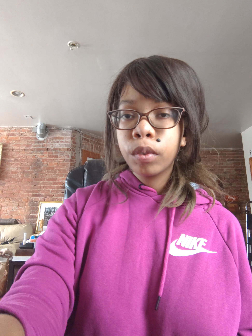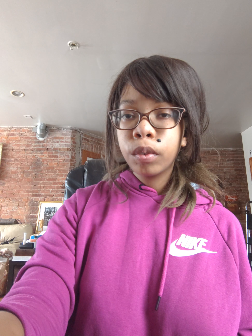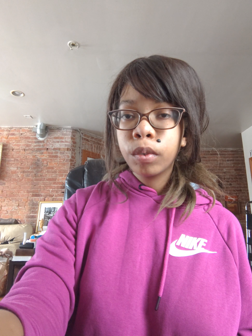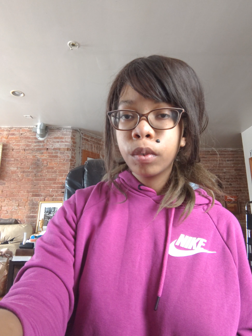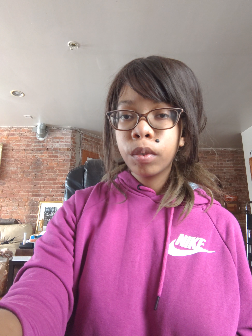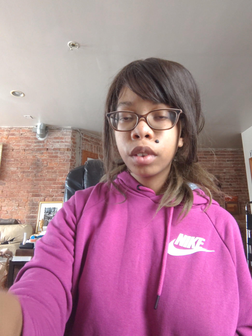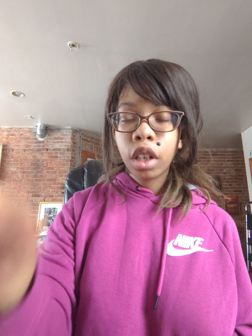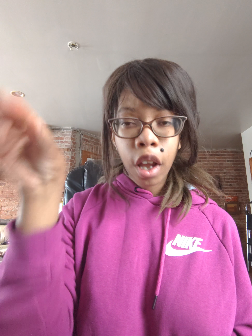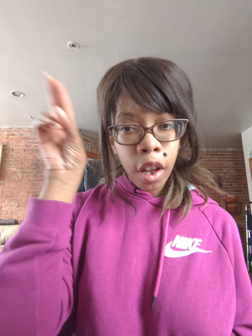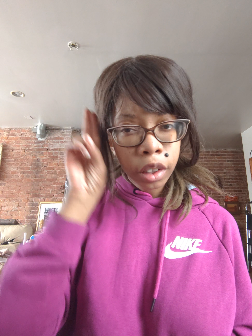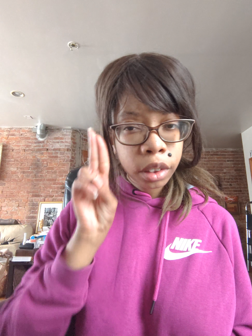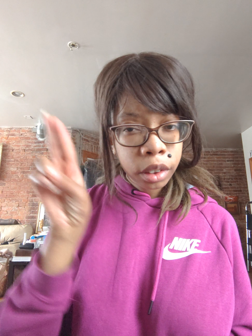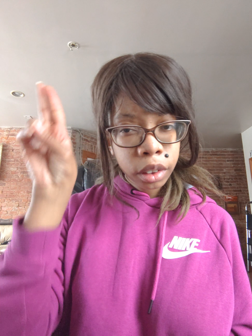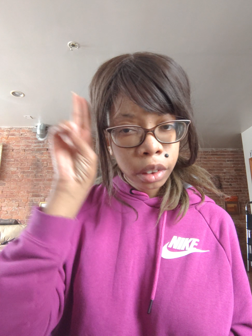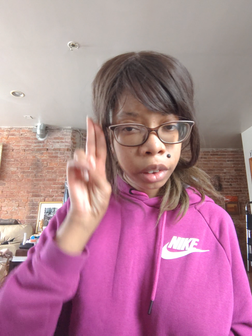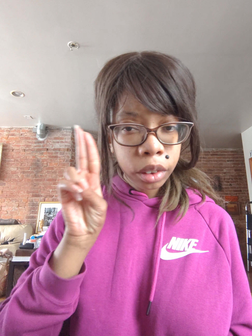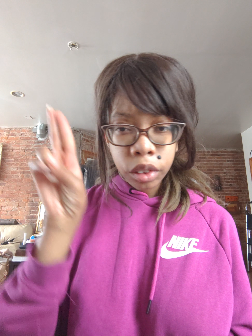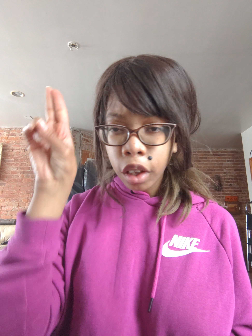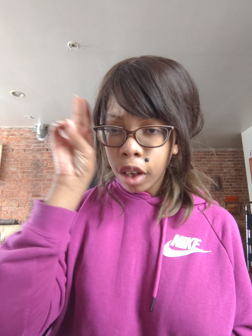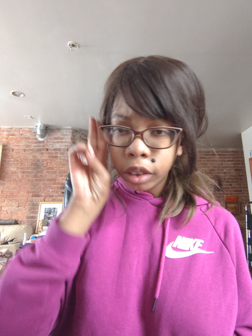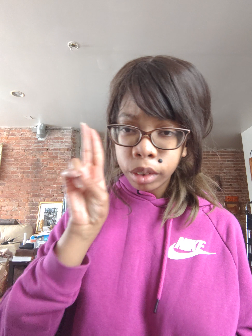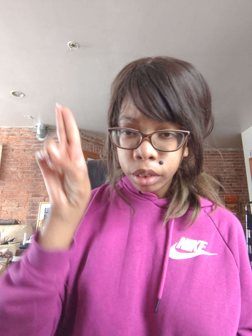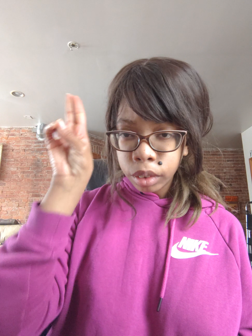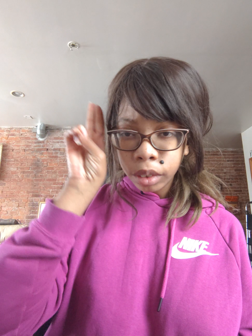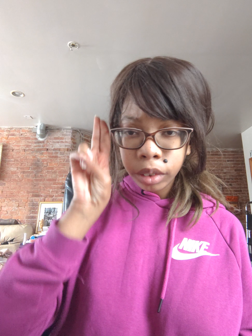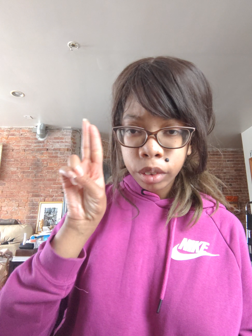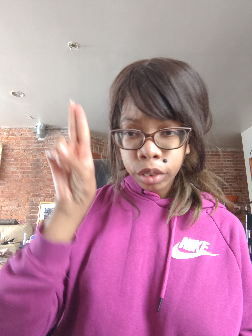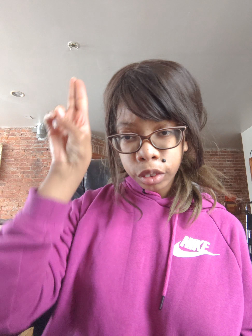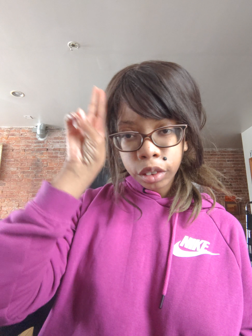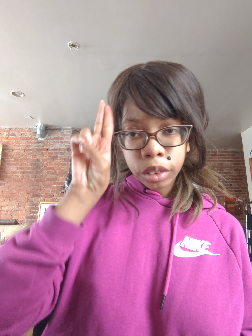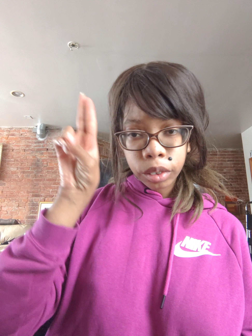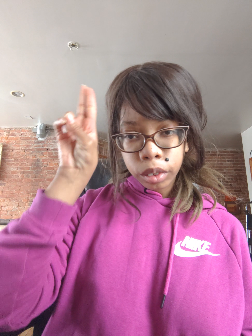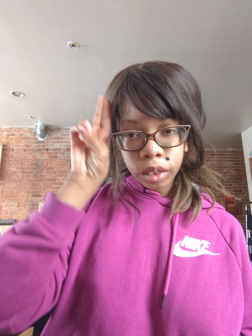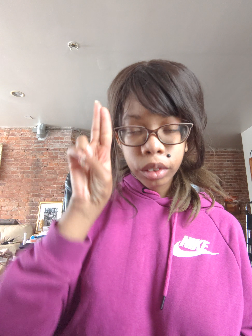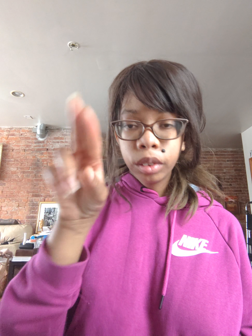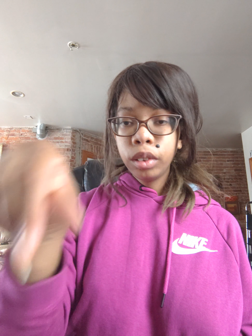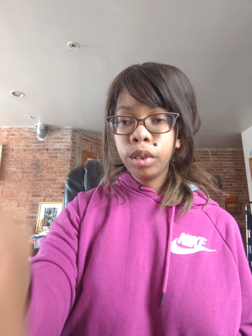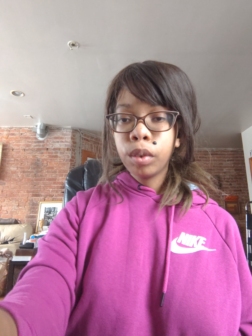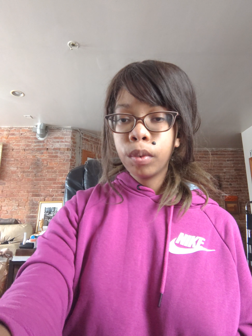uncle